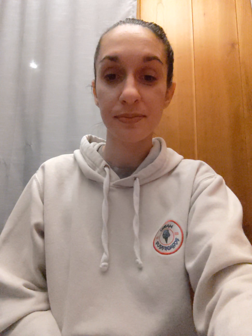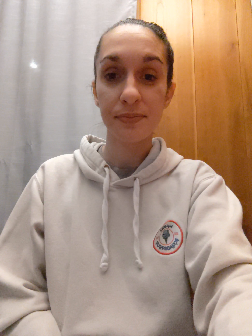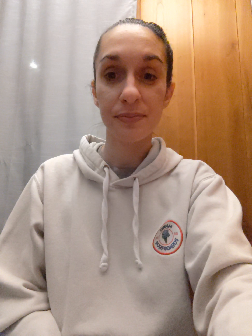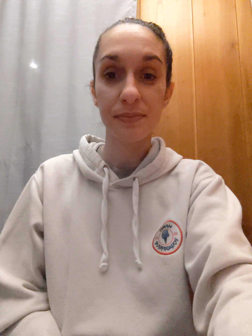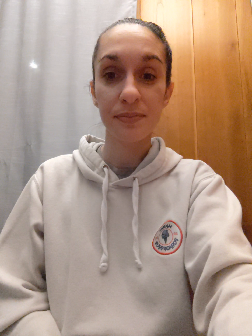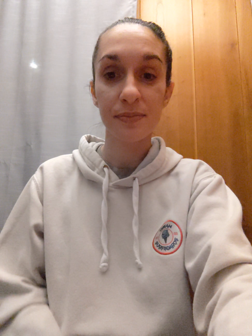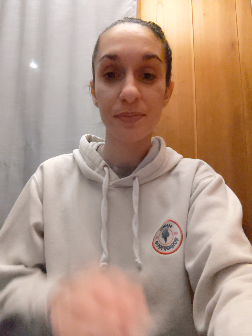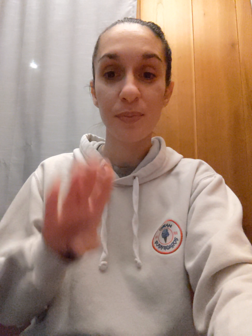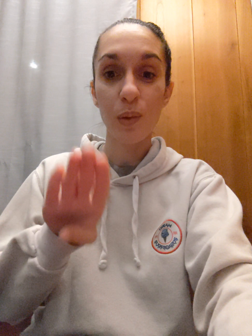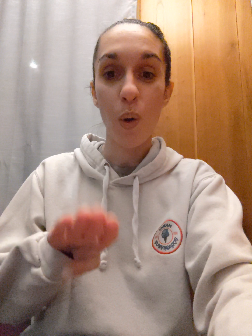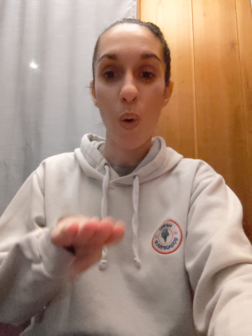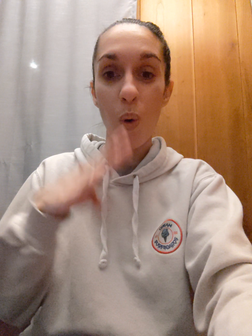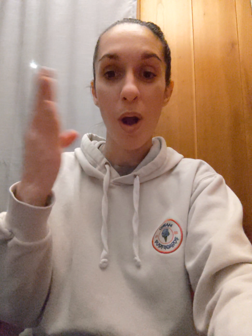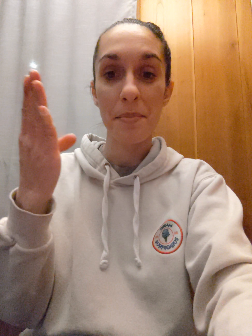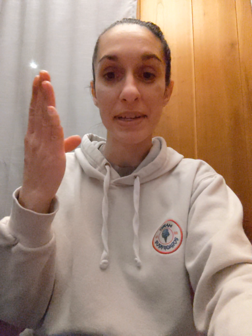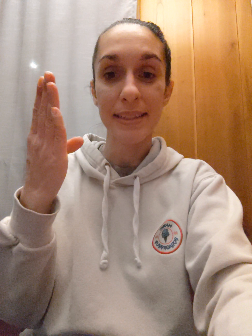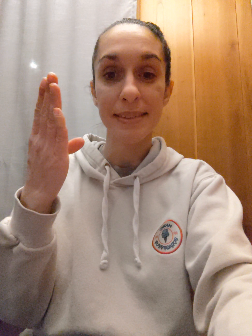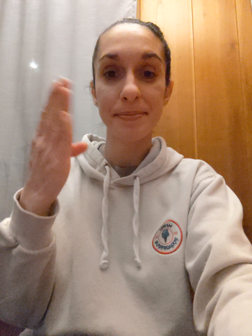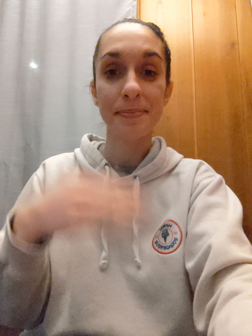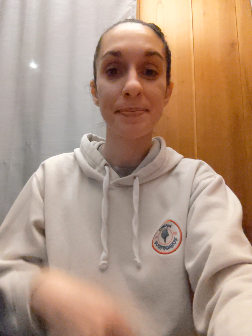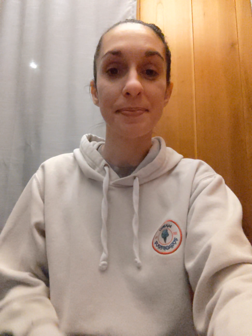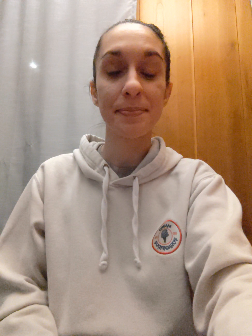open